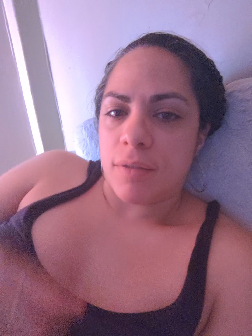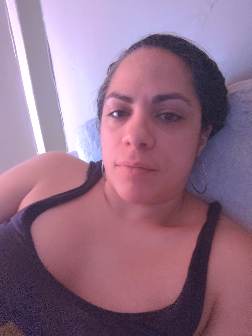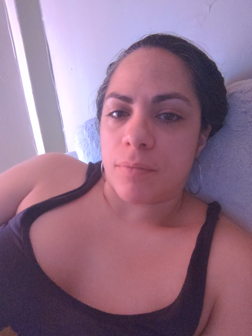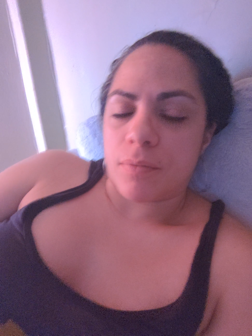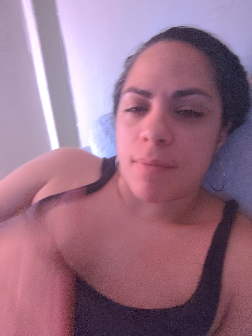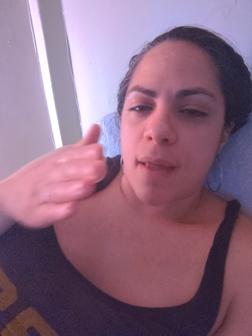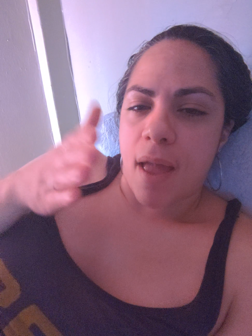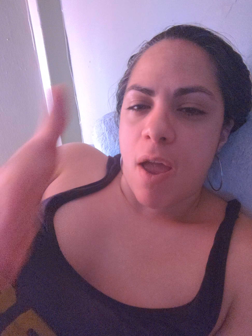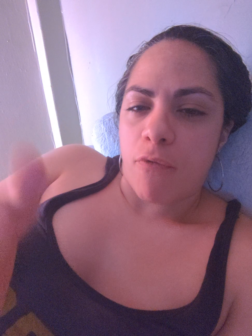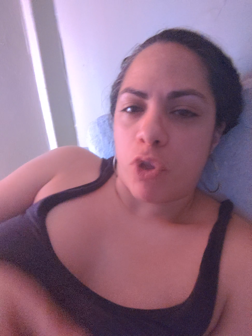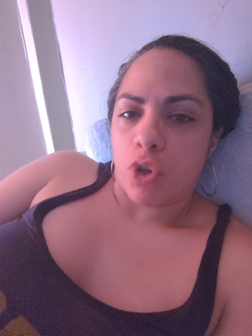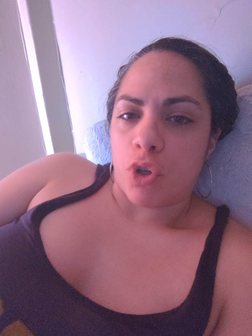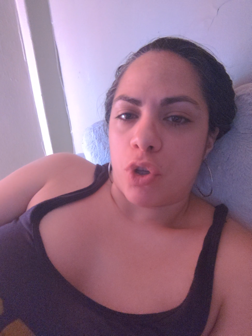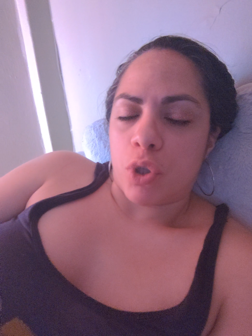after